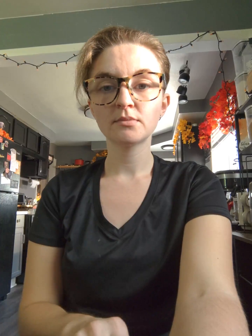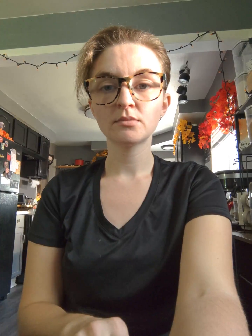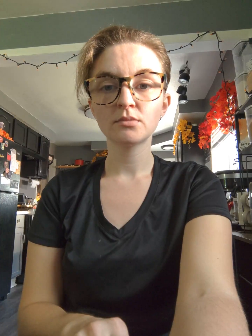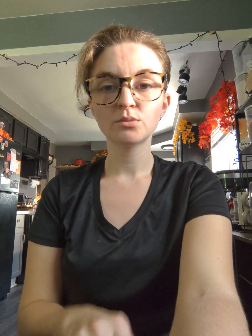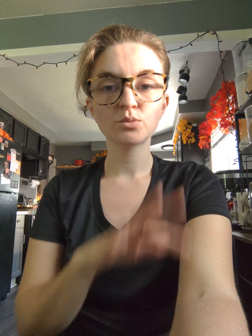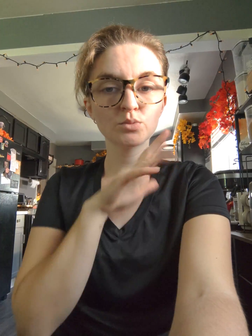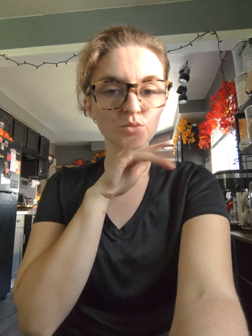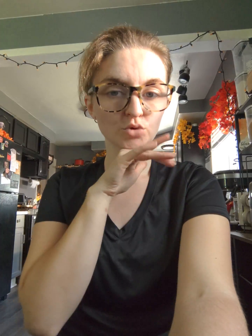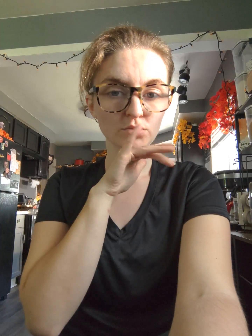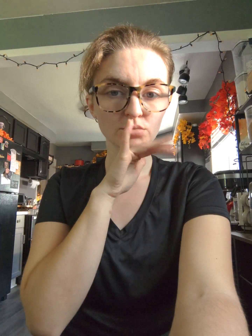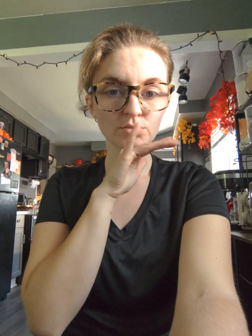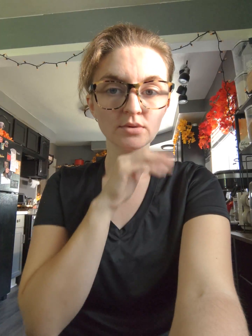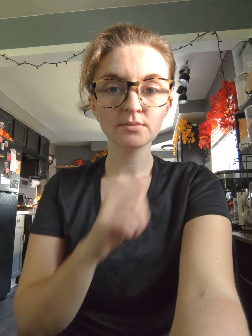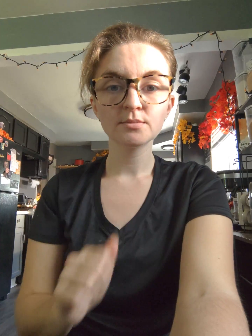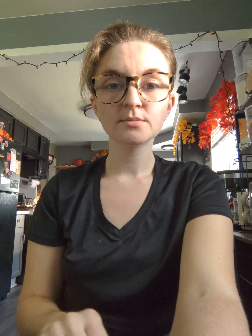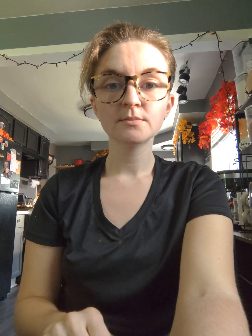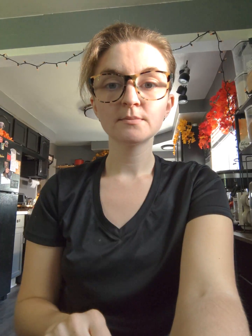naughty